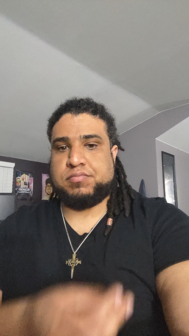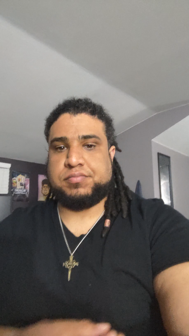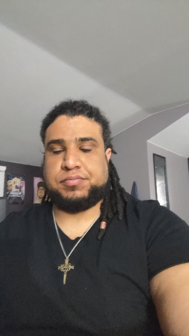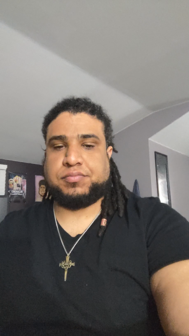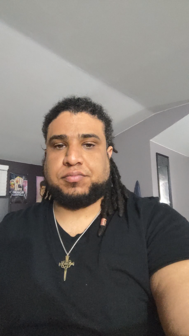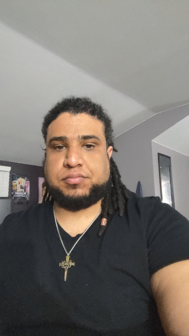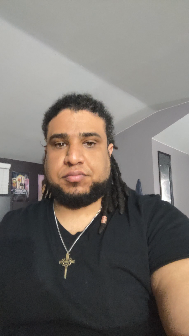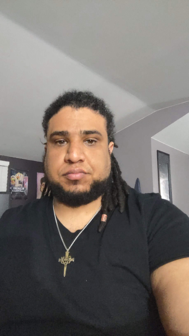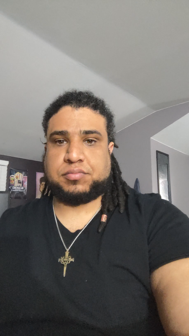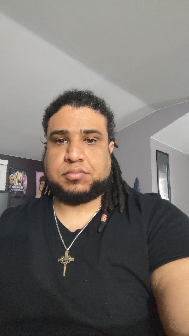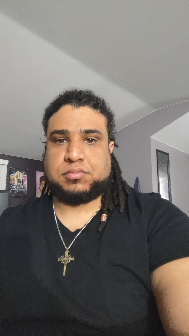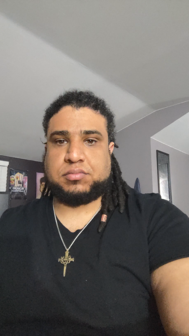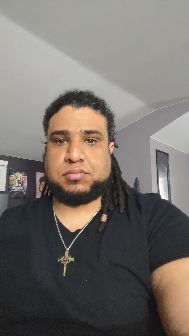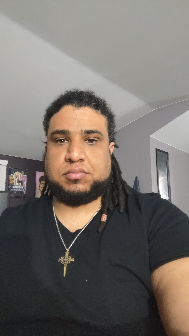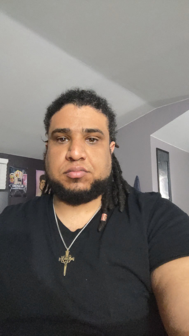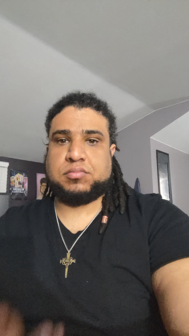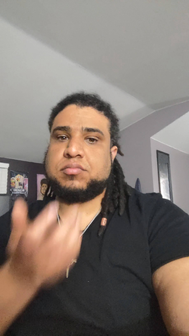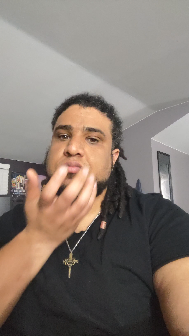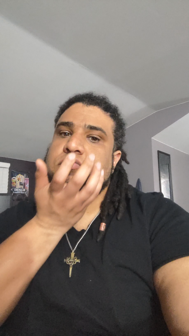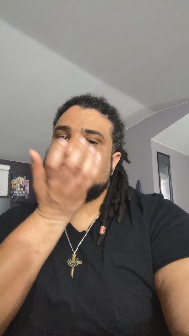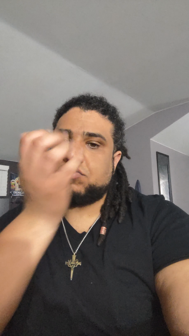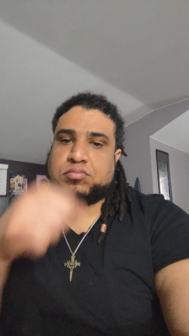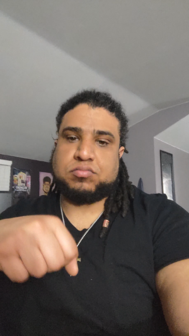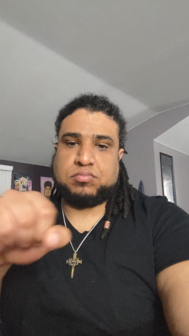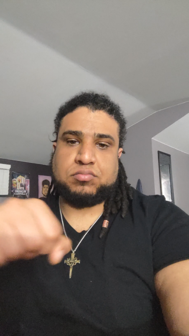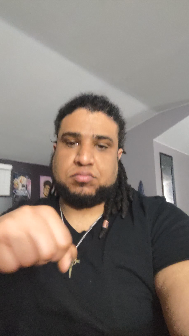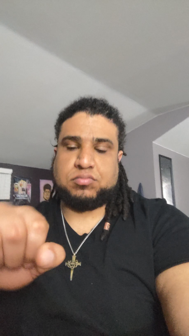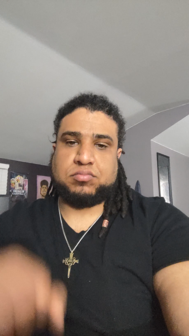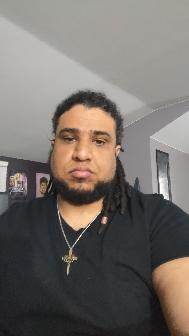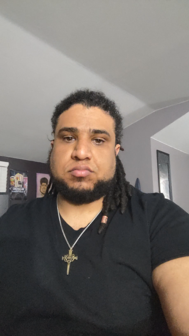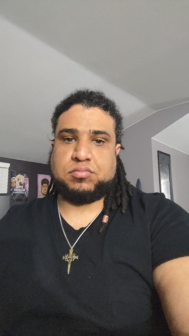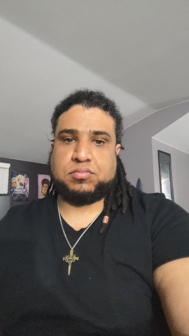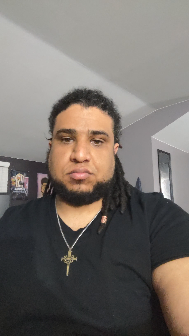lawn mower